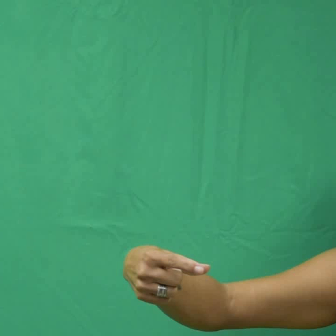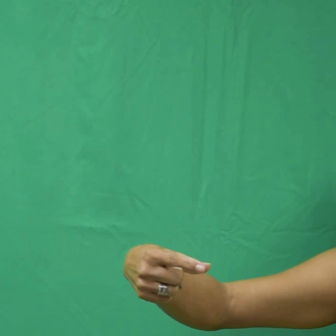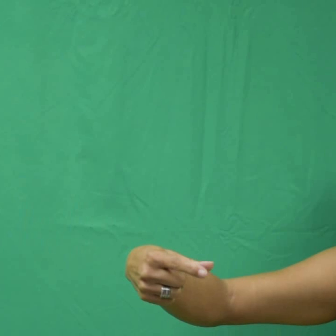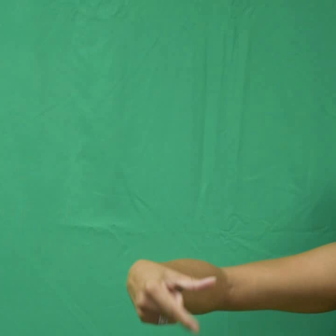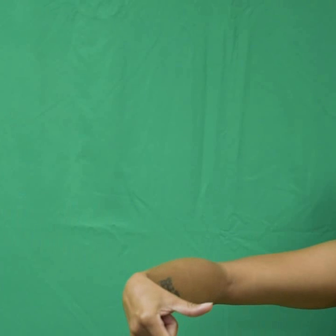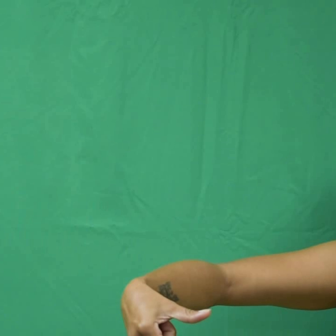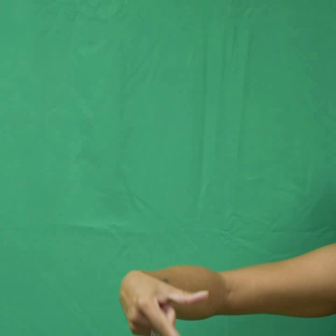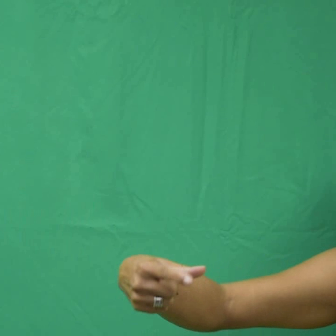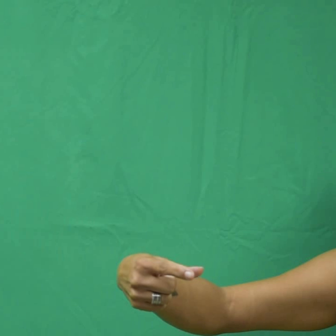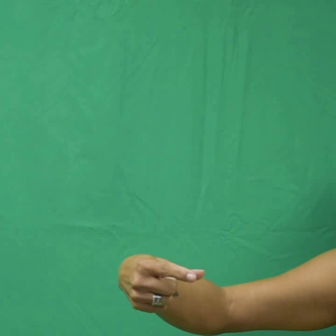Q